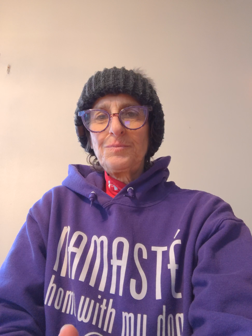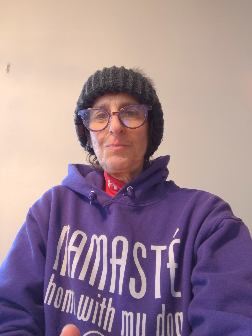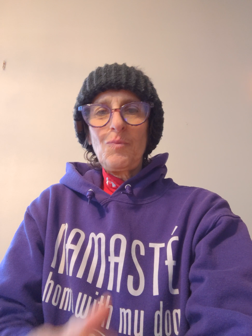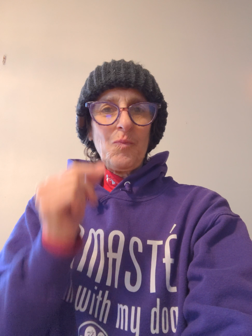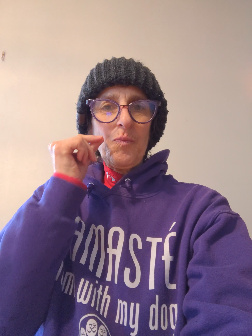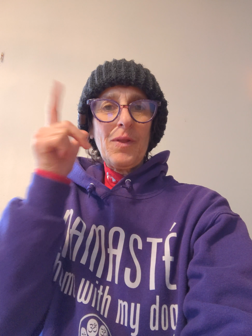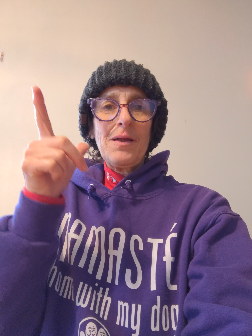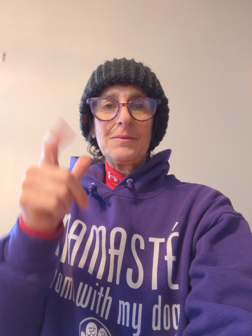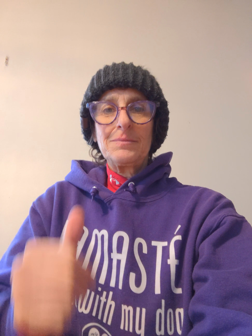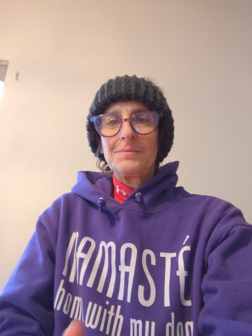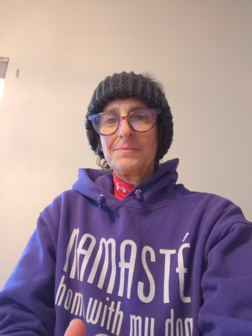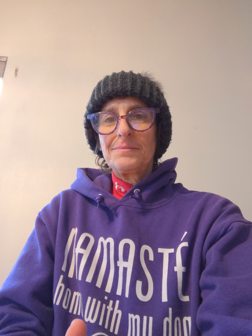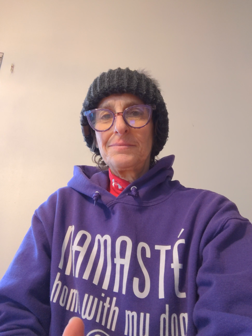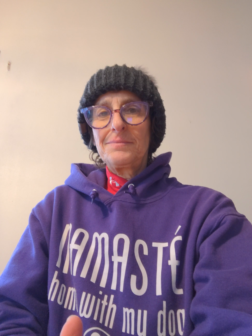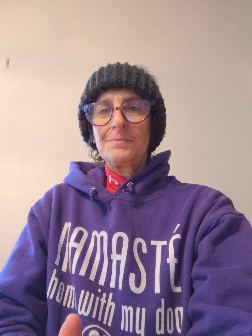wake